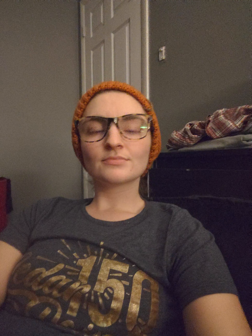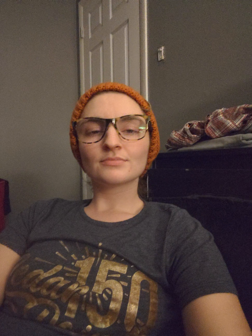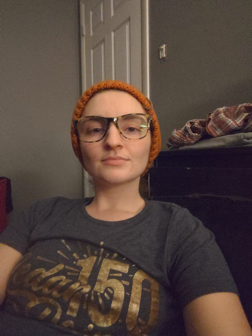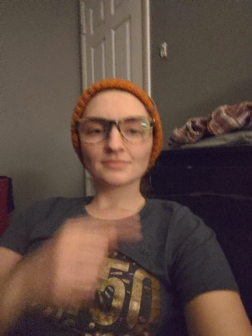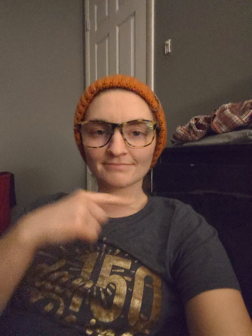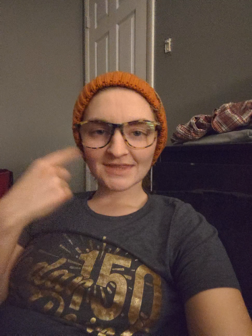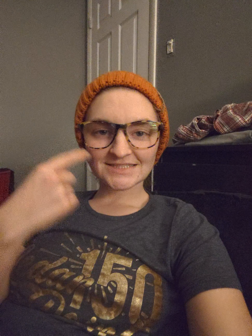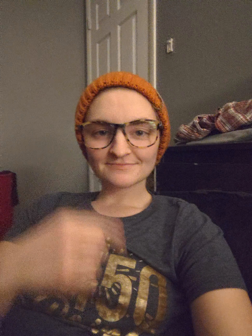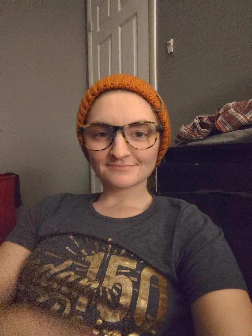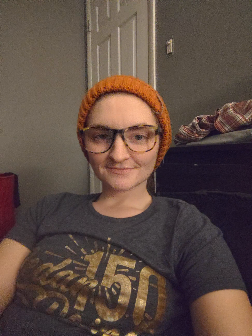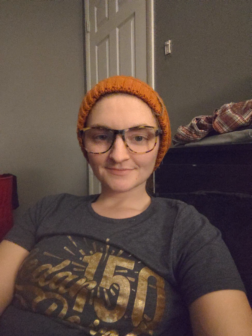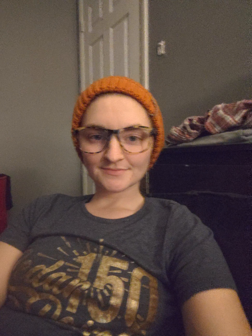smile